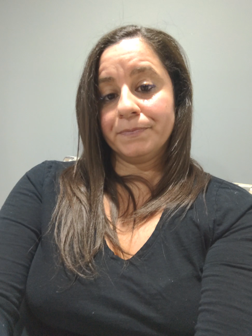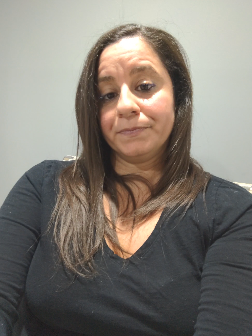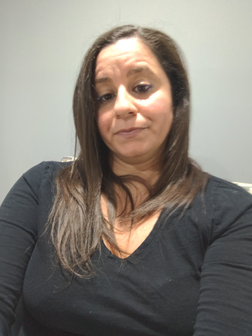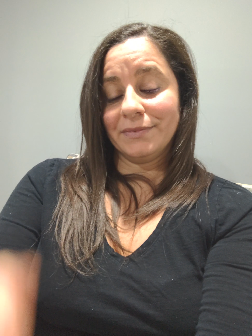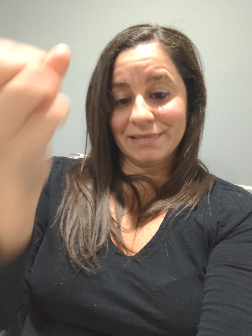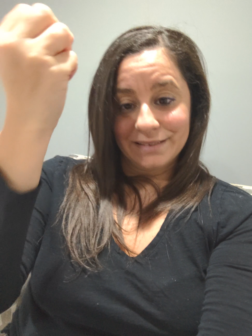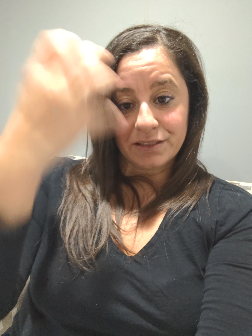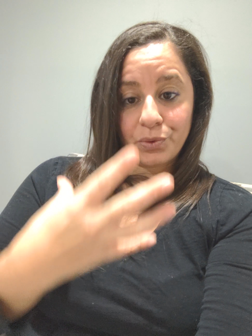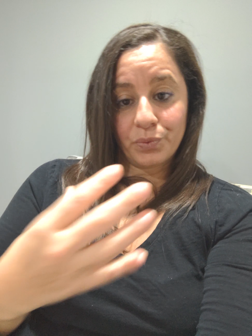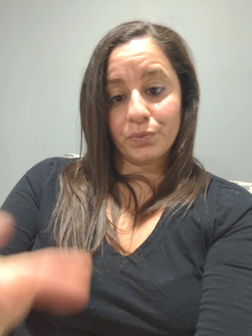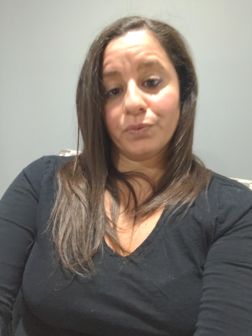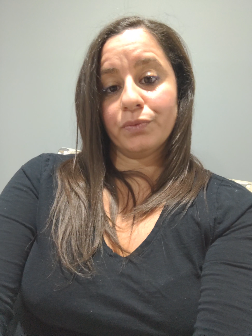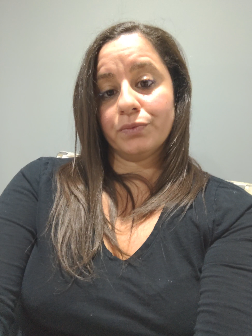shower